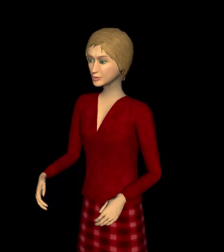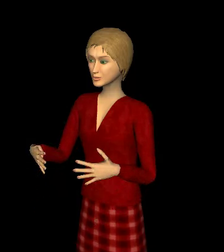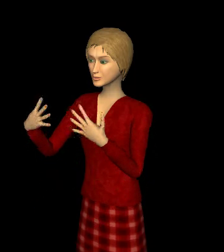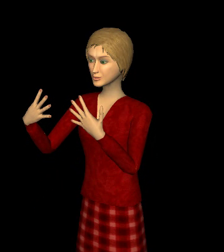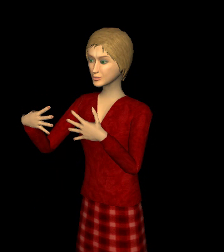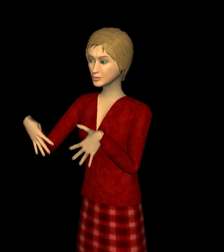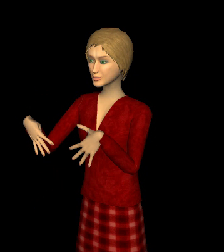19